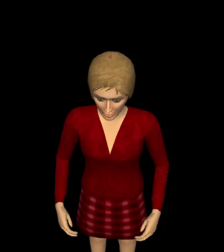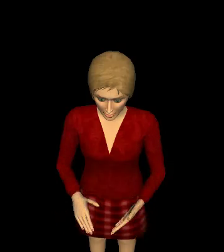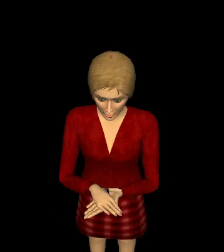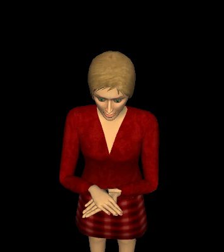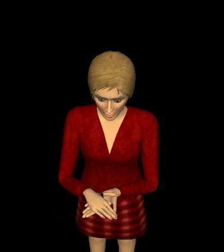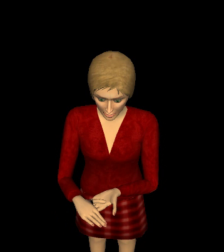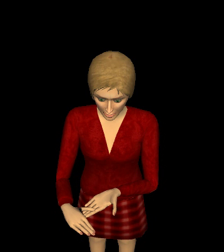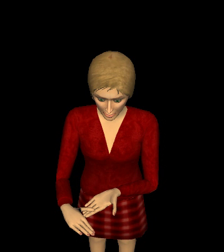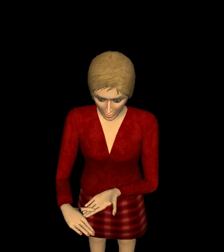ناعم